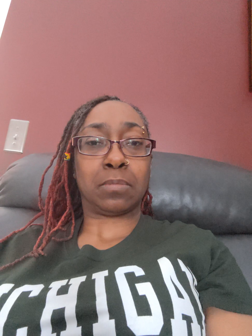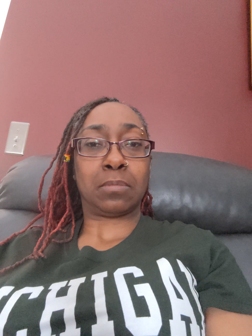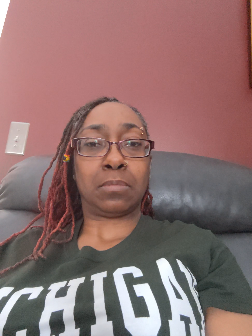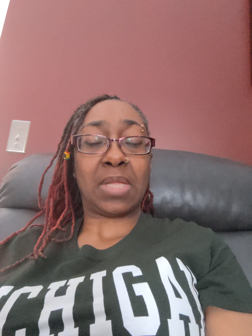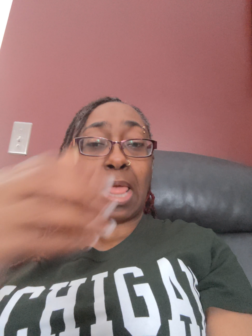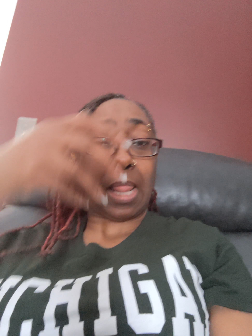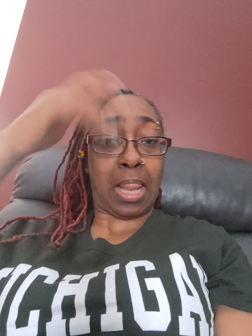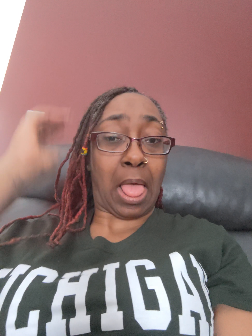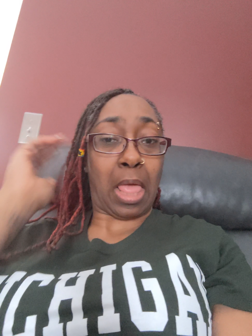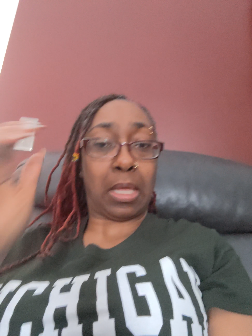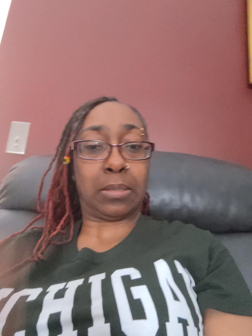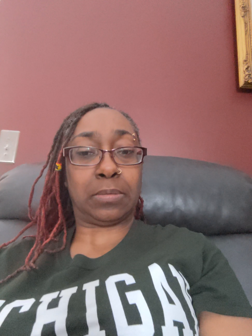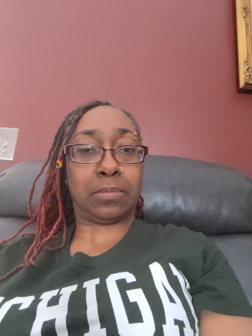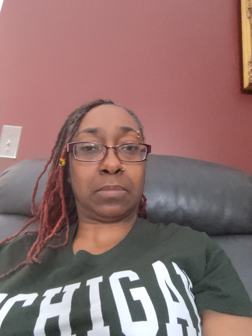lion